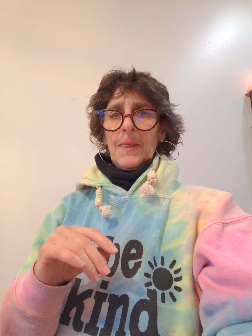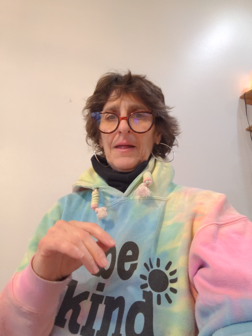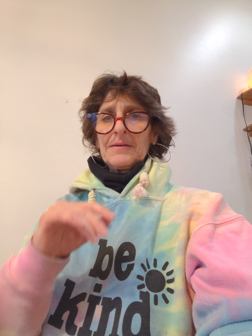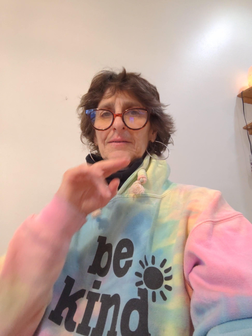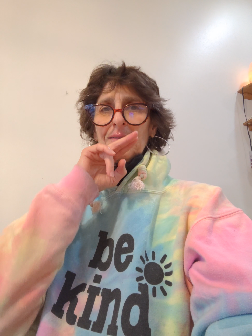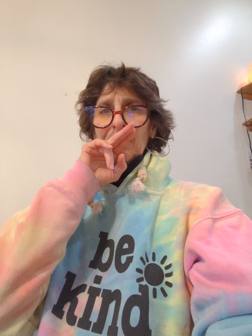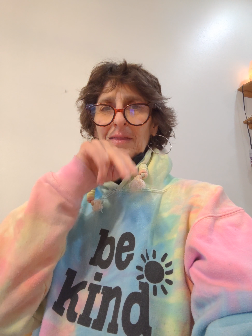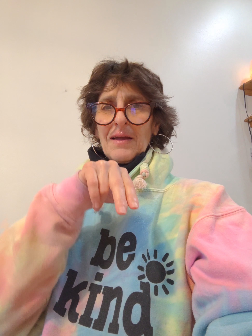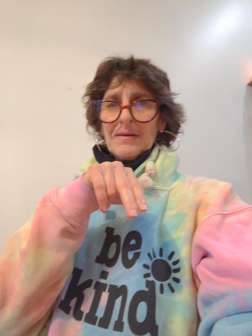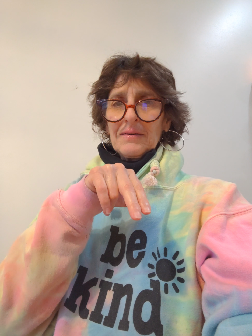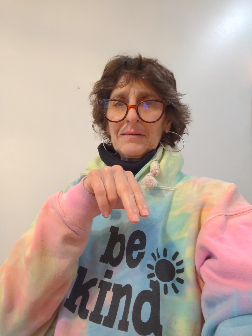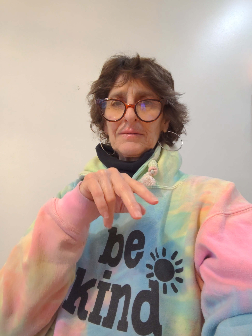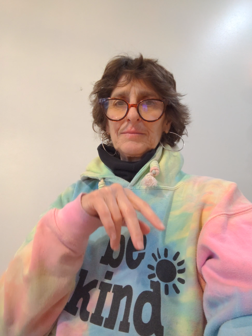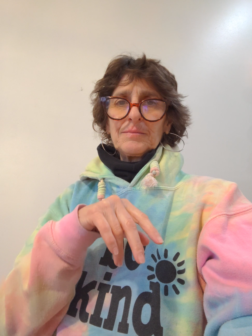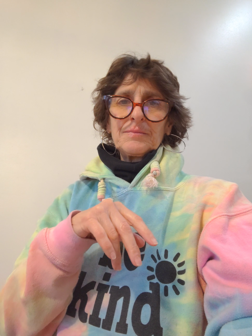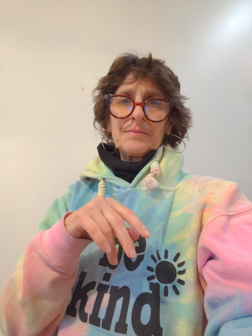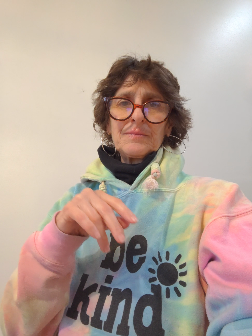tongue